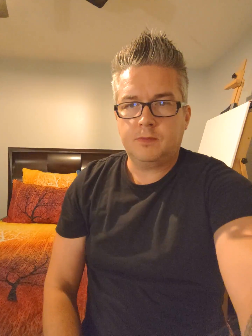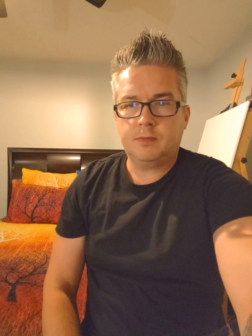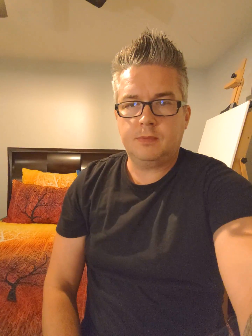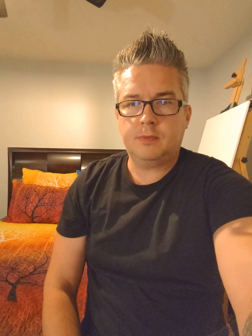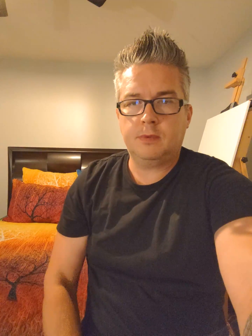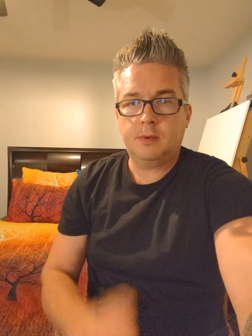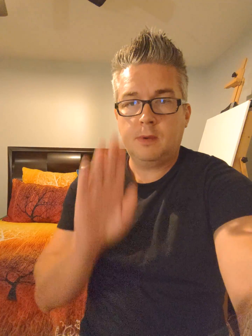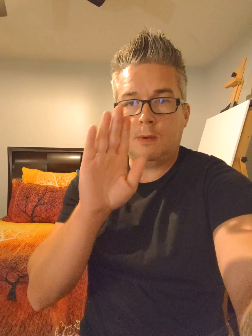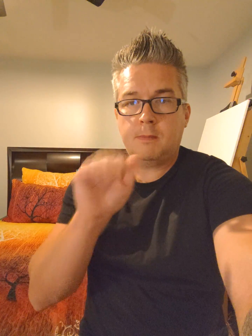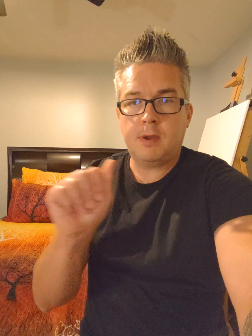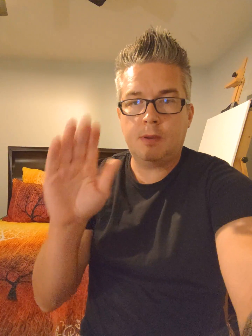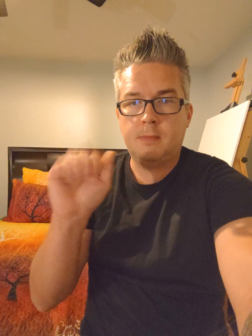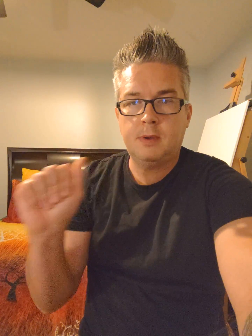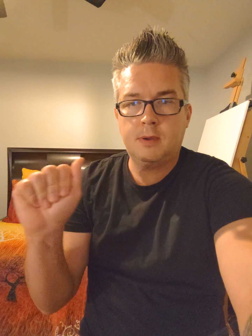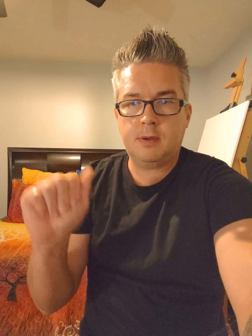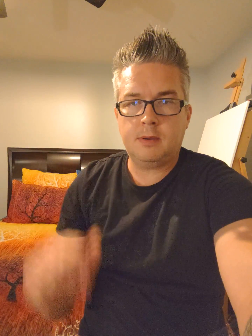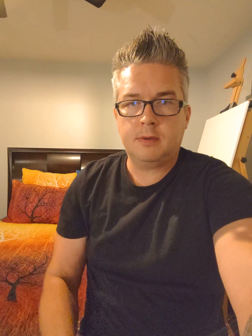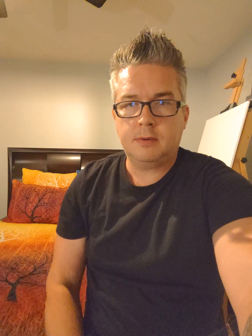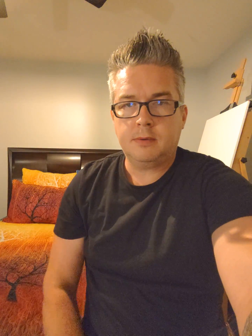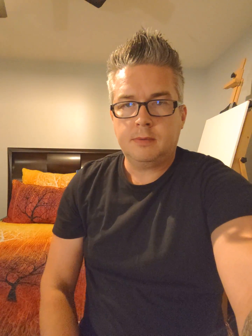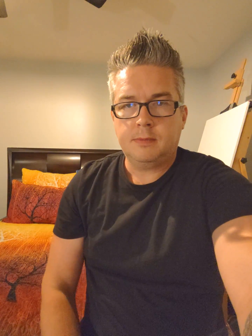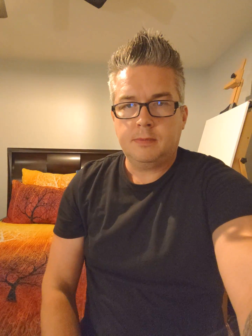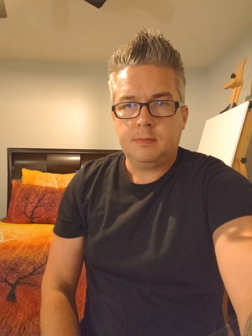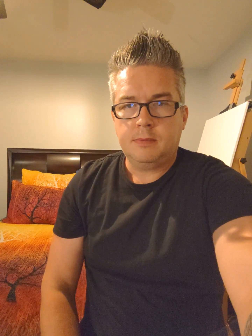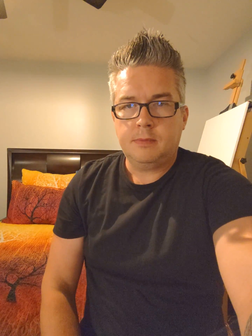baa baa